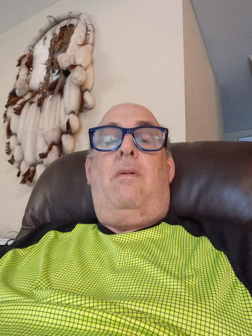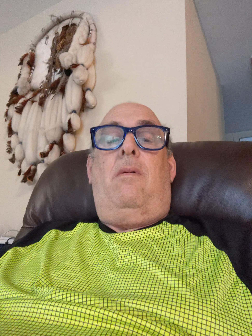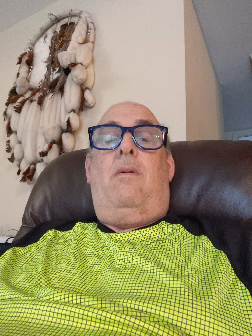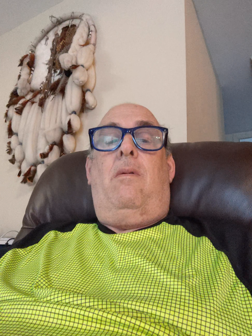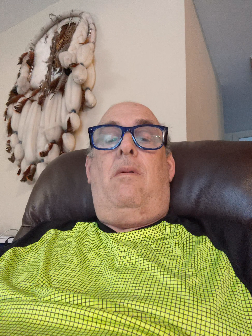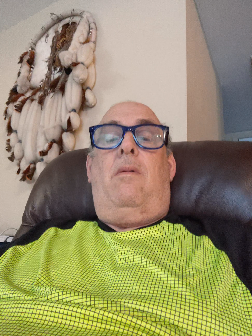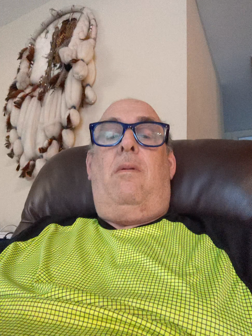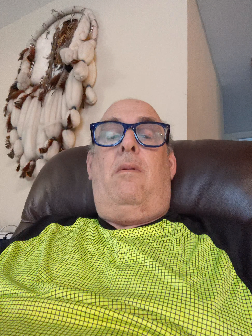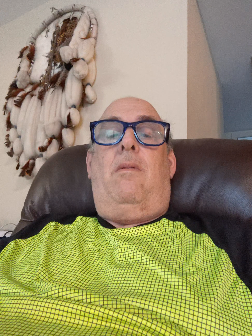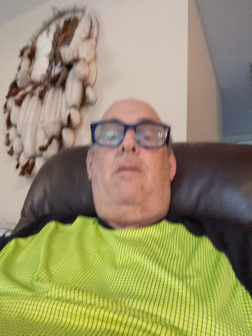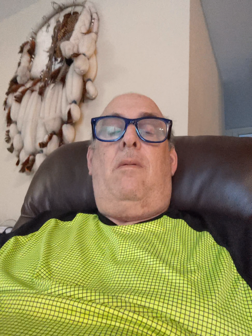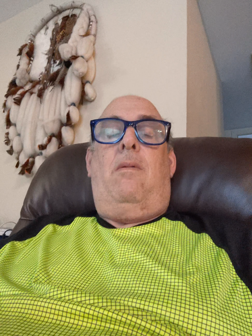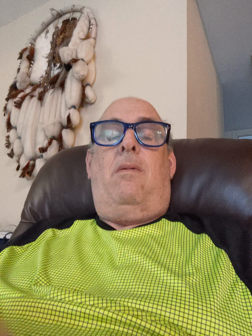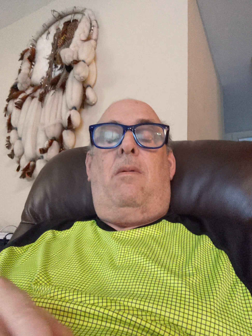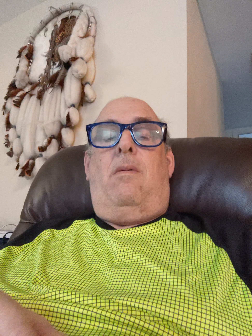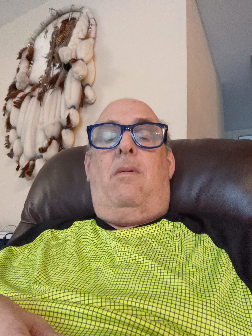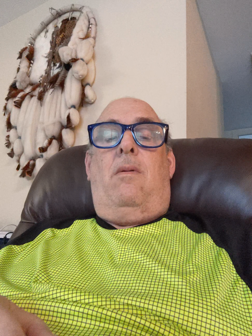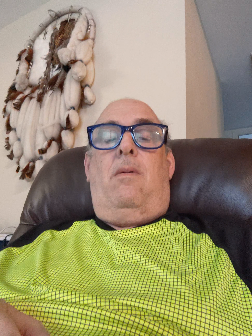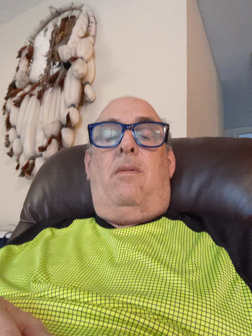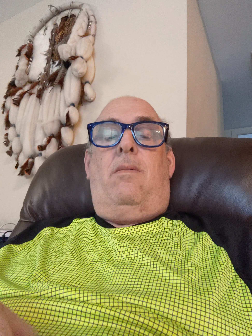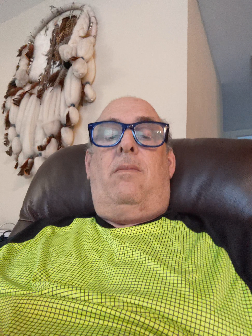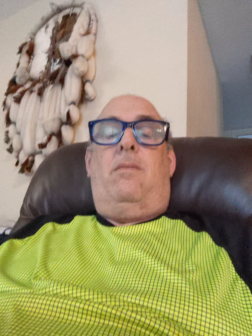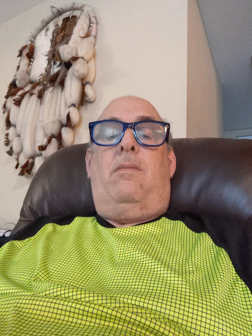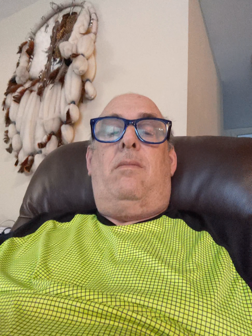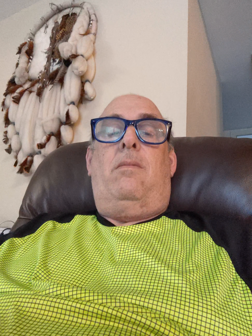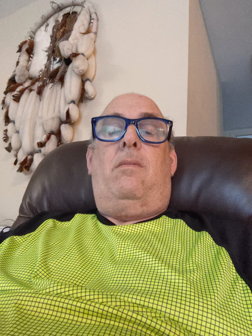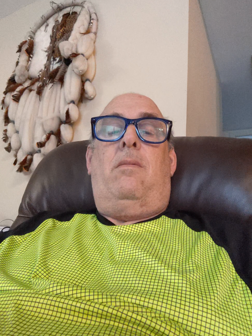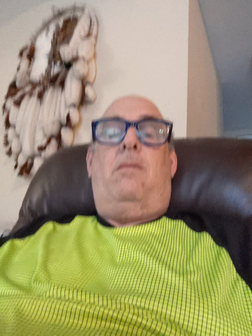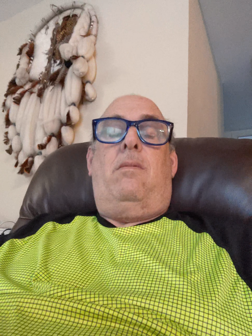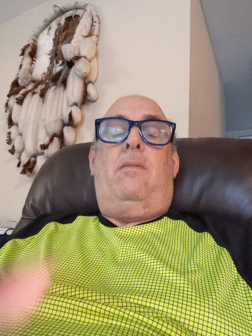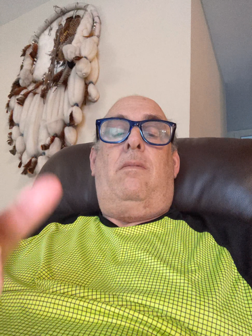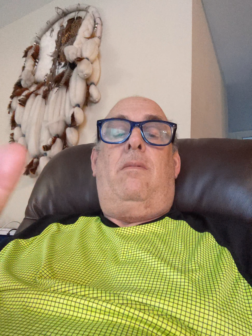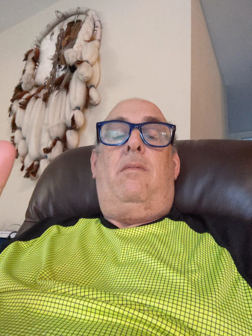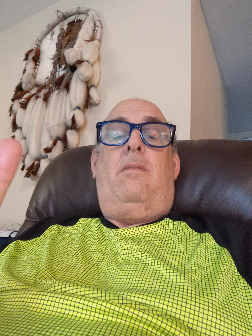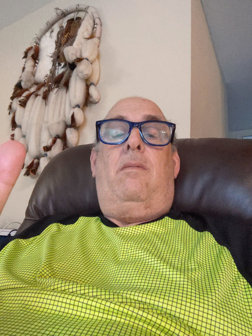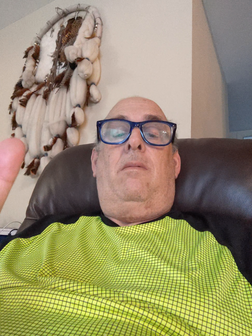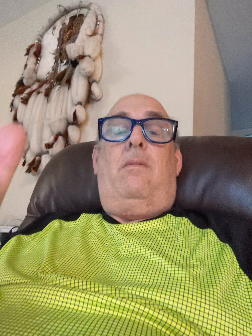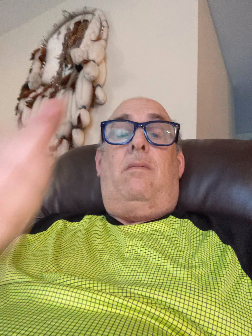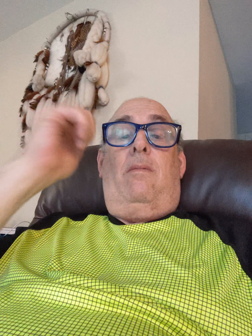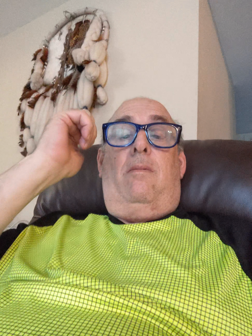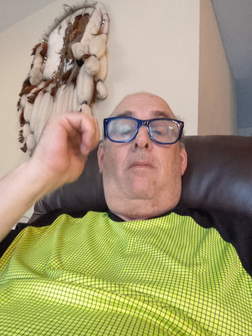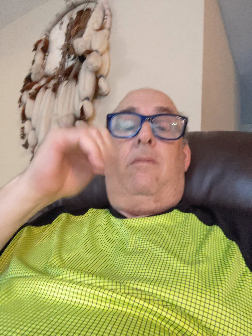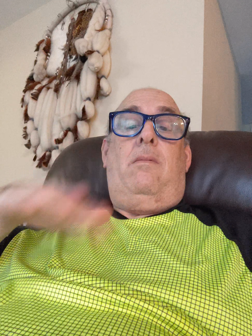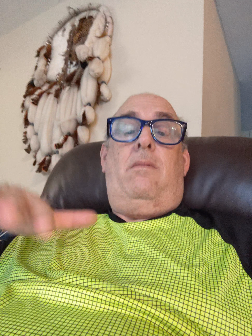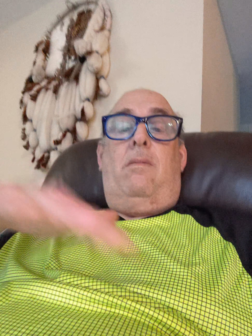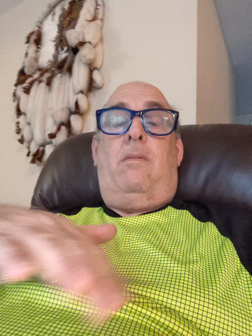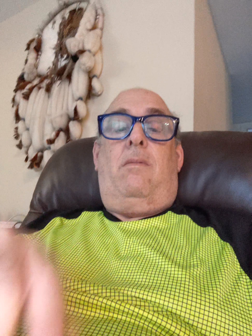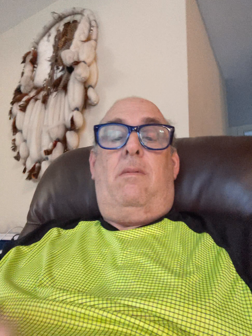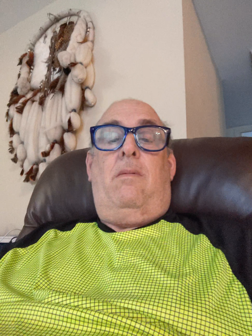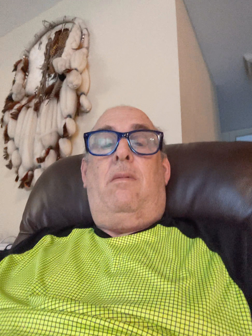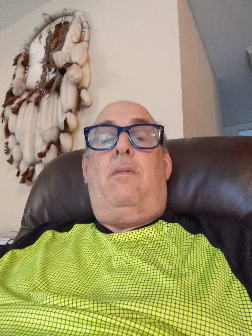backyard